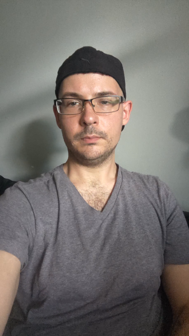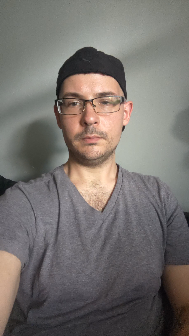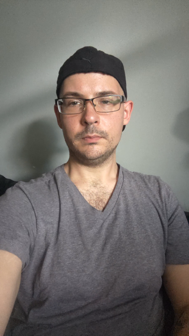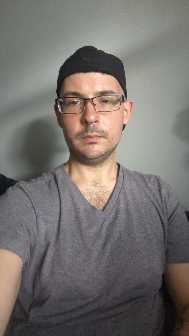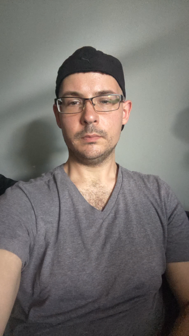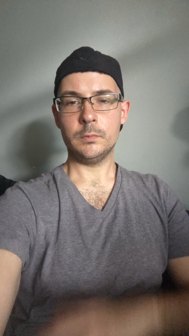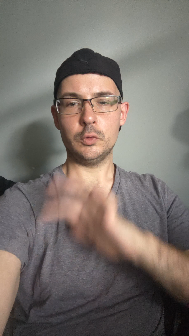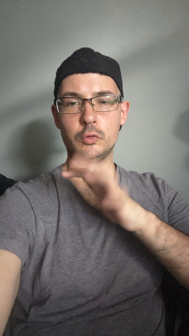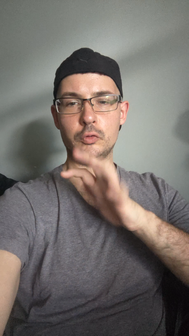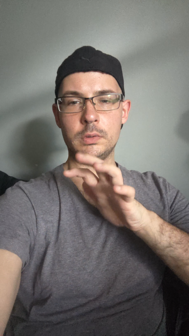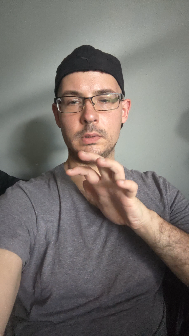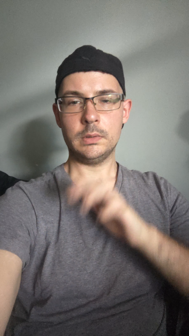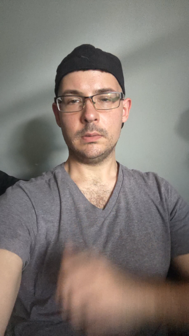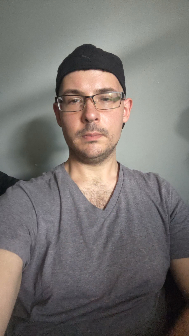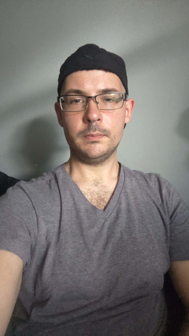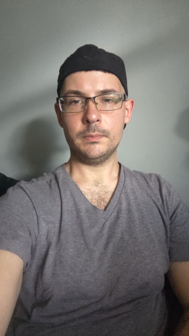cheese